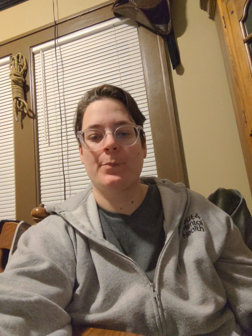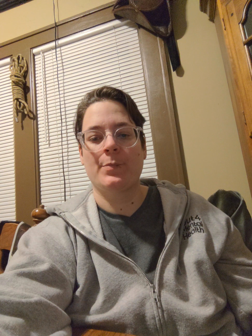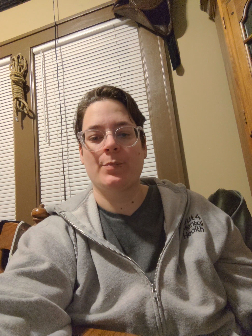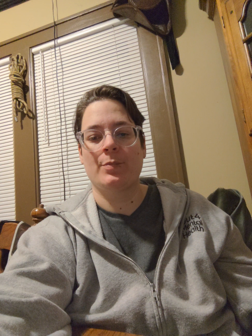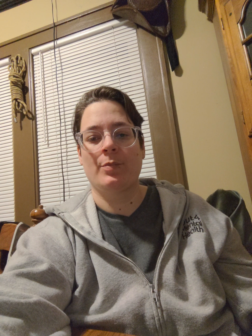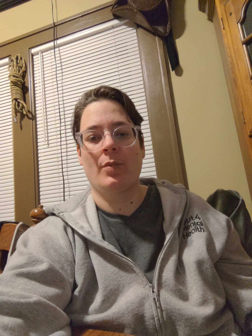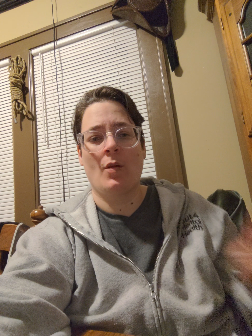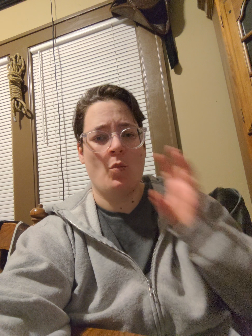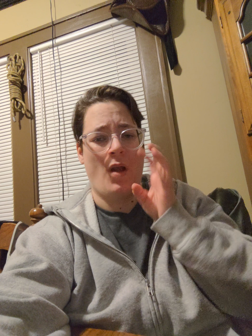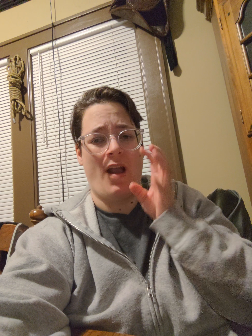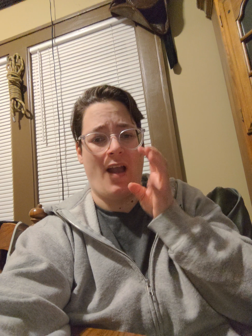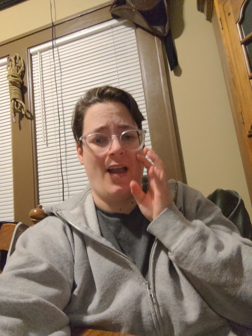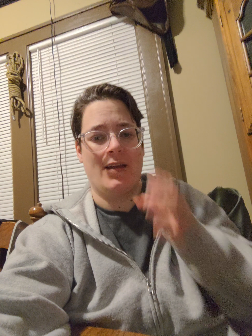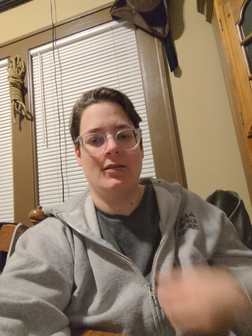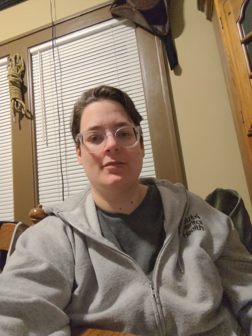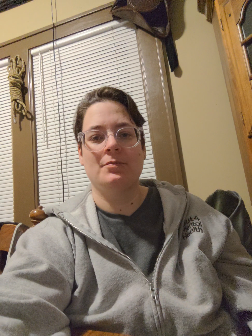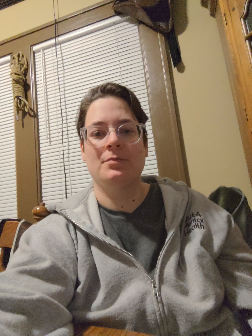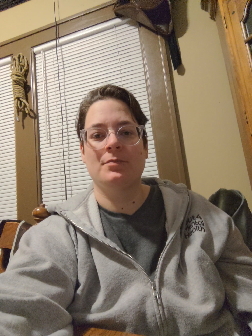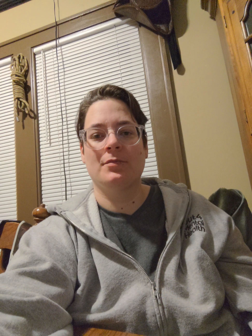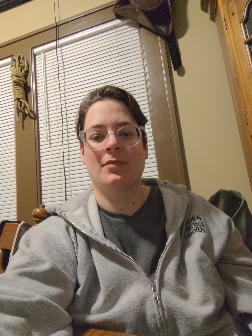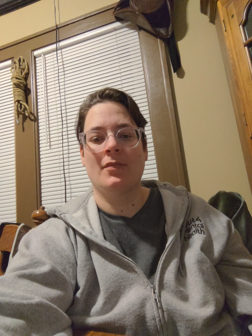cry